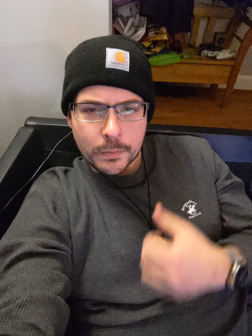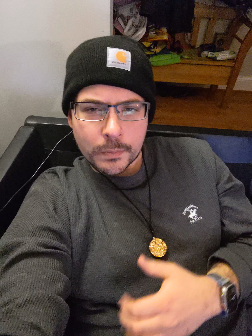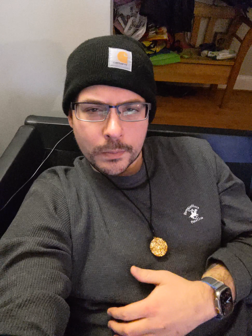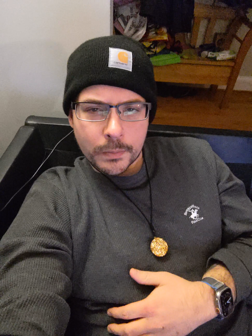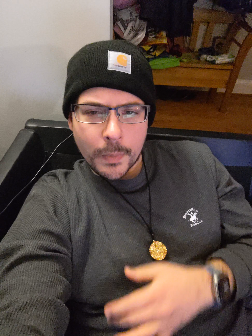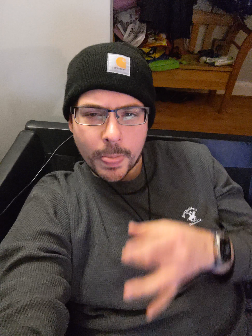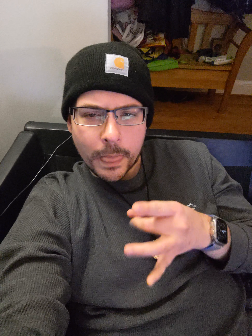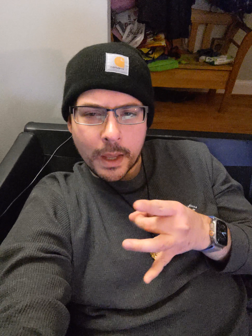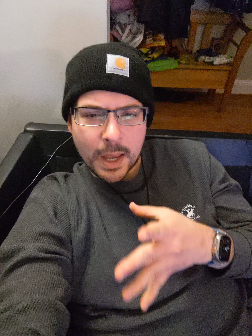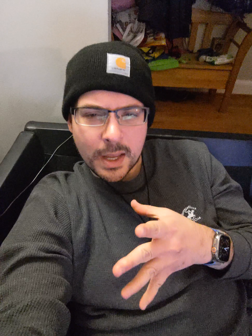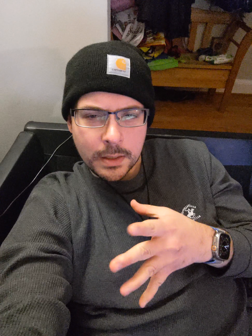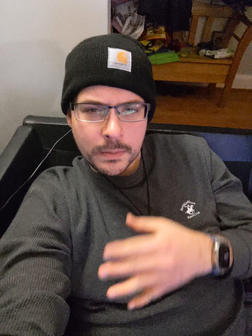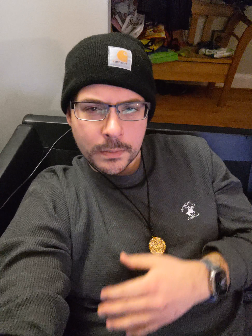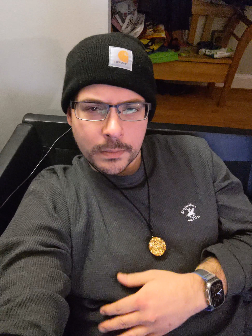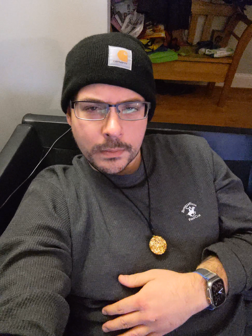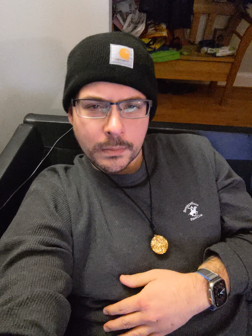hate